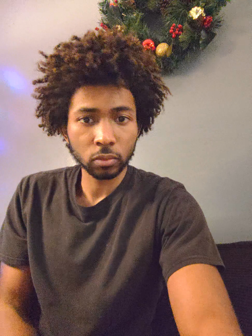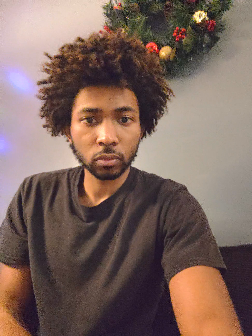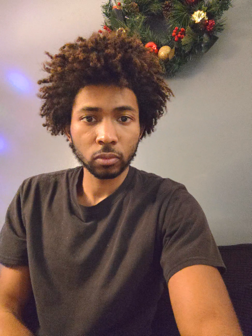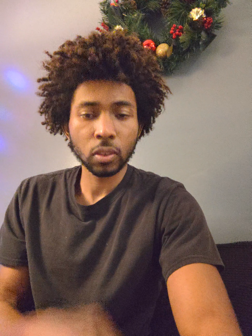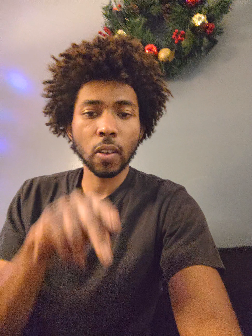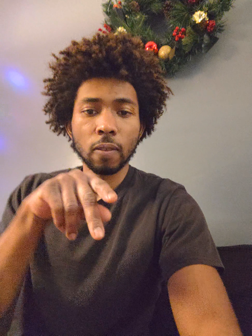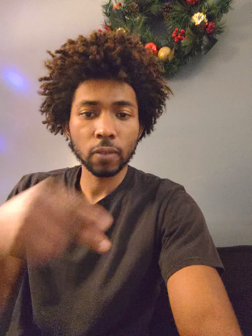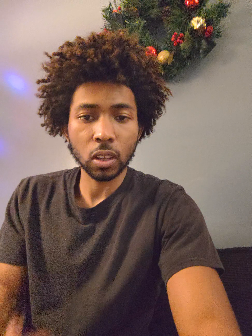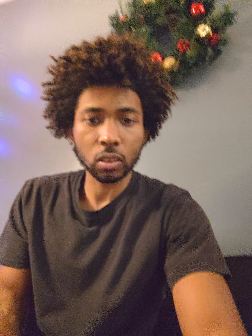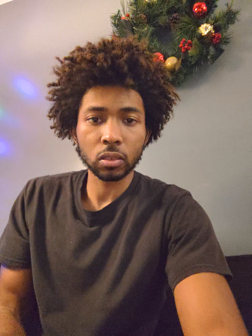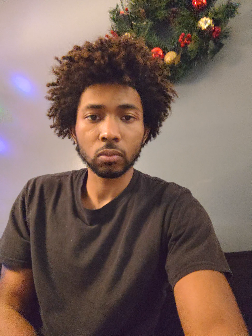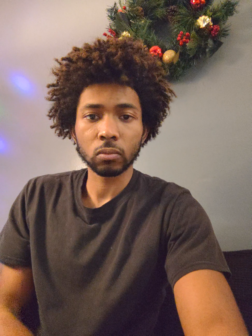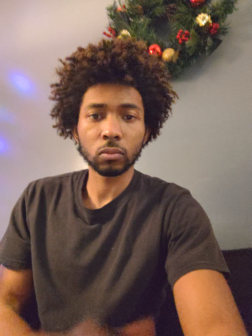fall